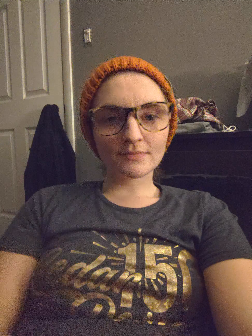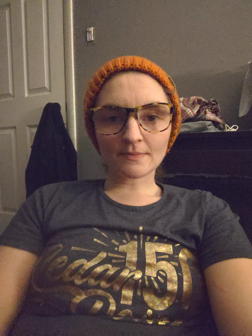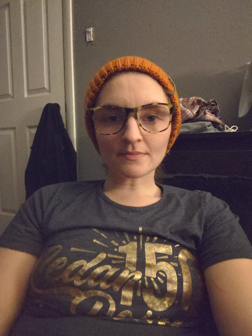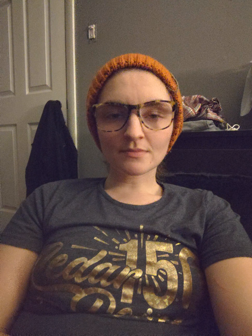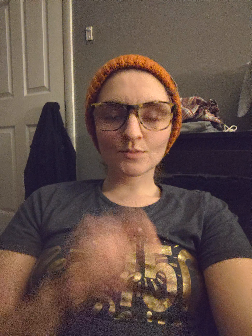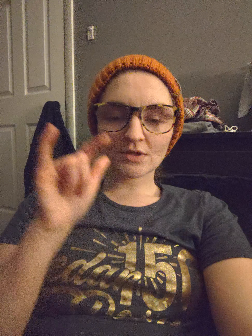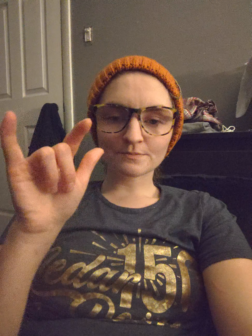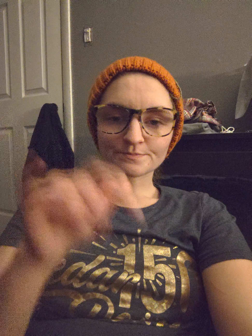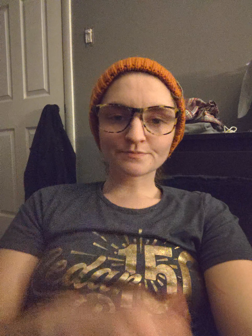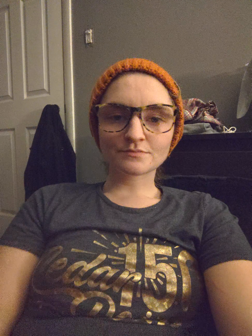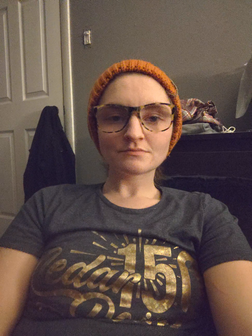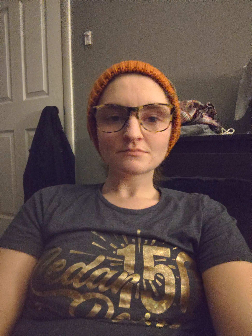airplane